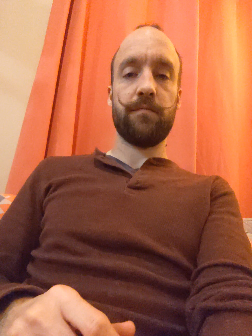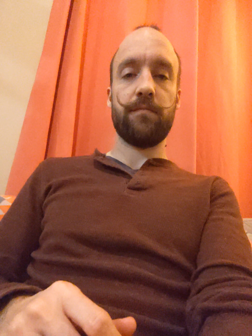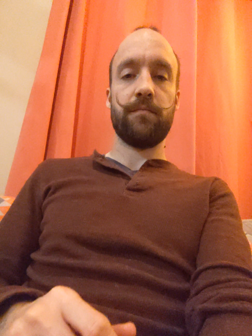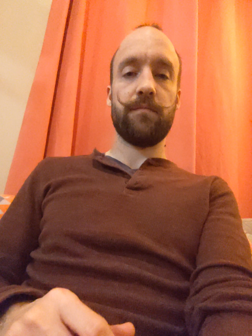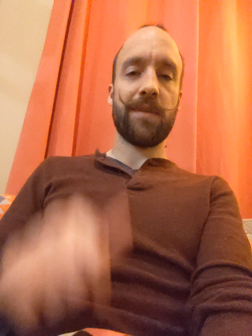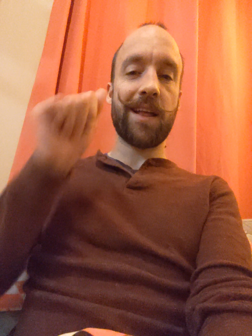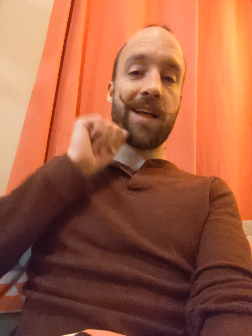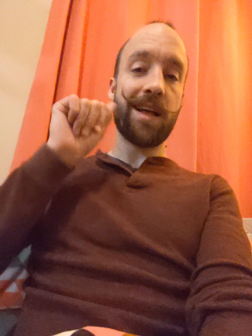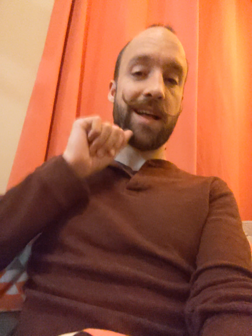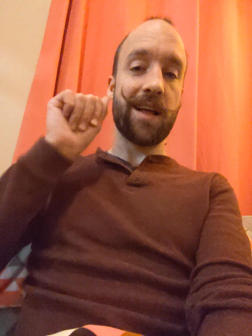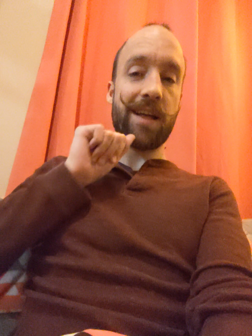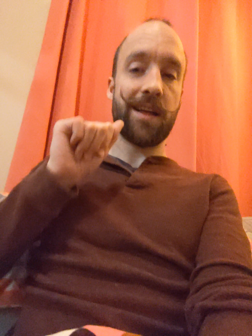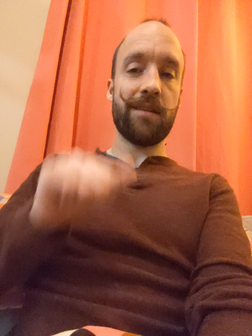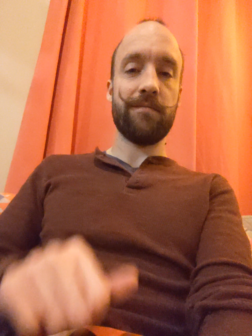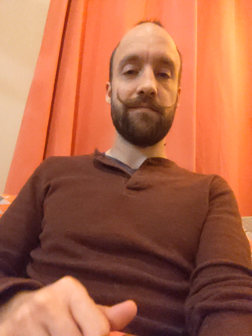aunt